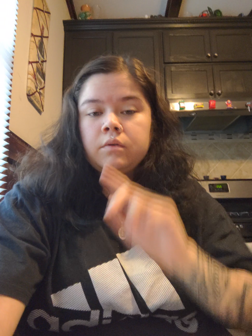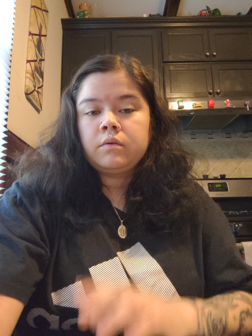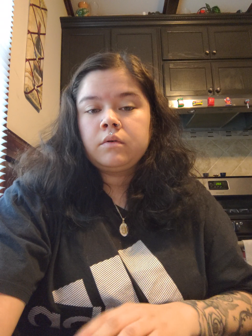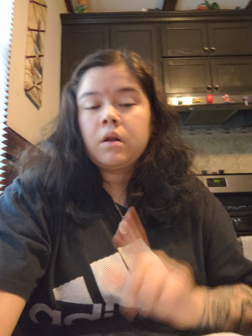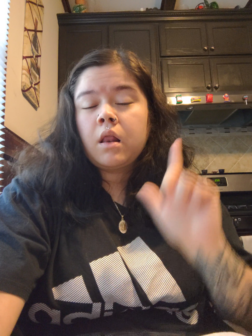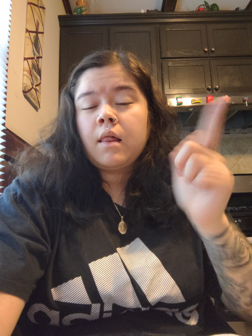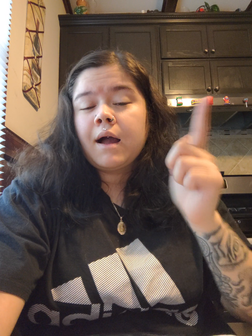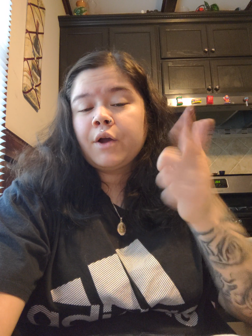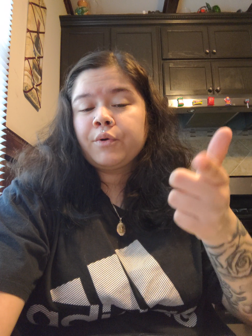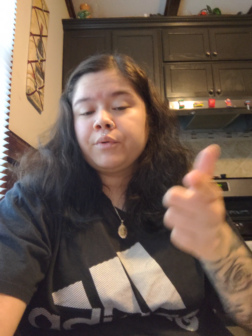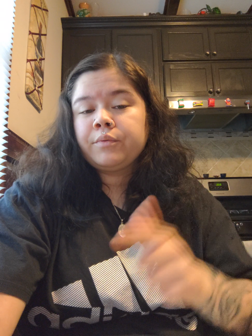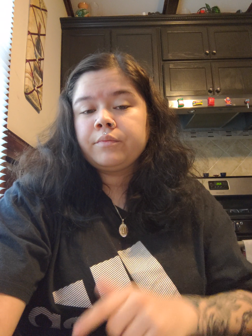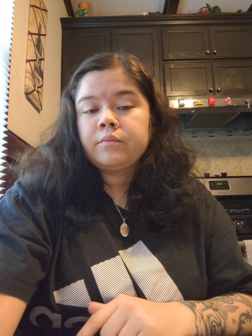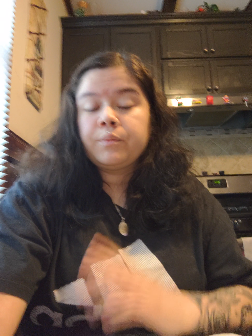later